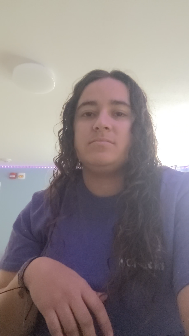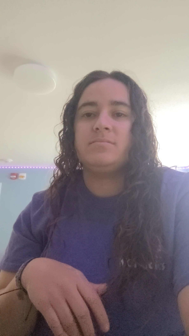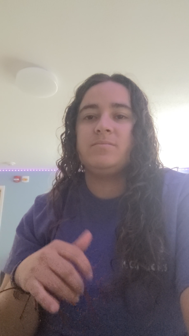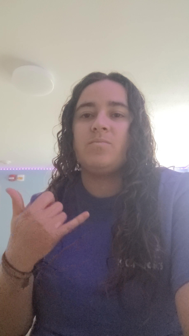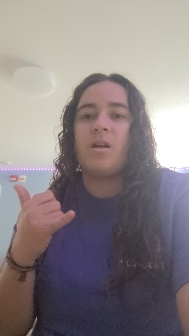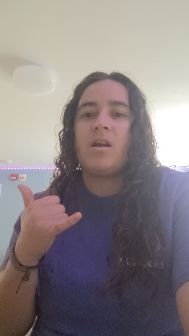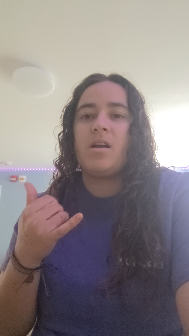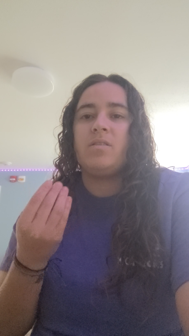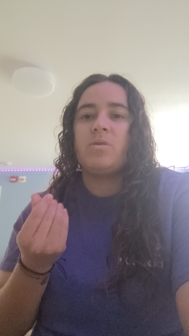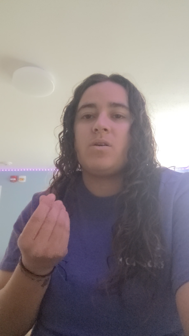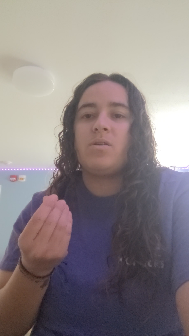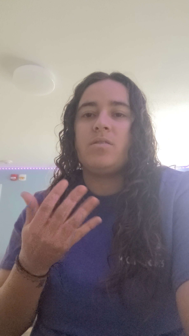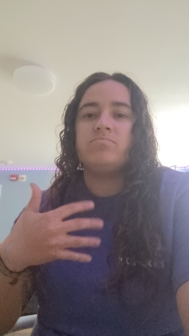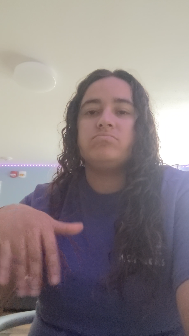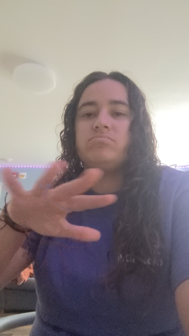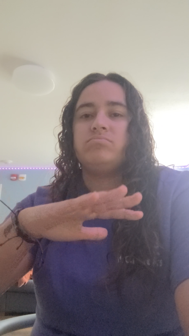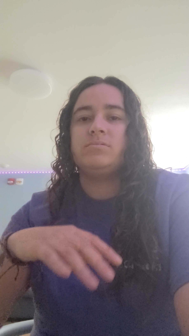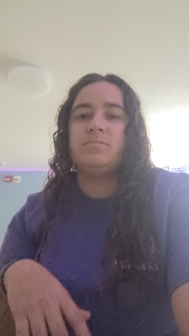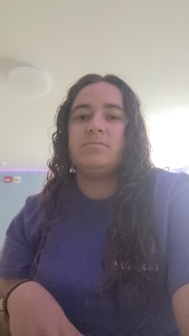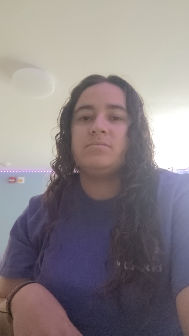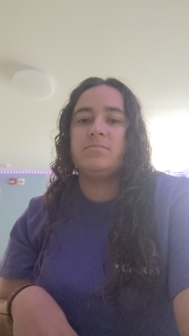playground